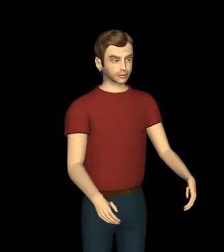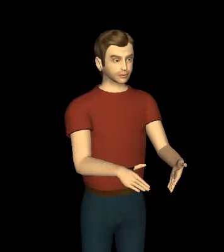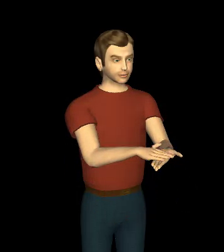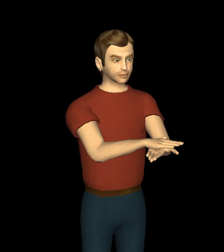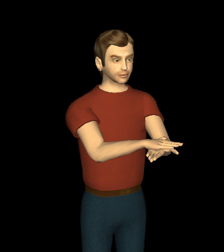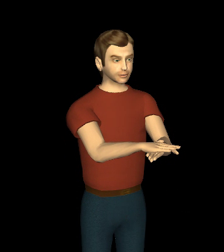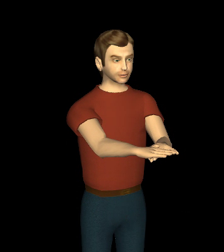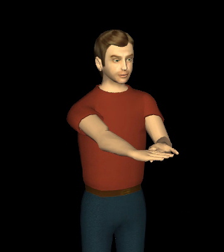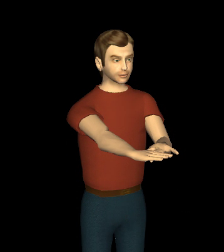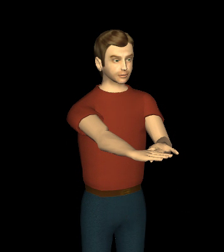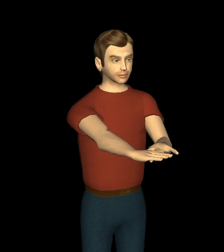ناعم